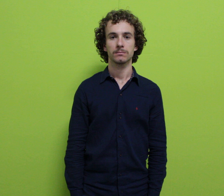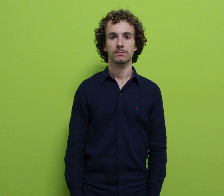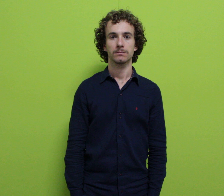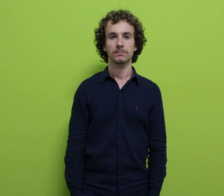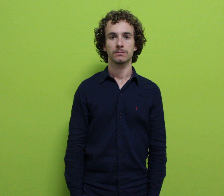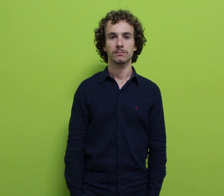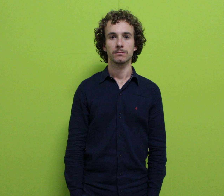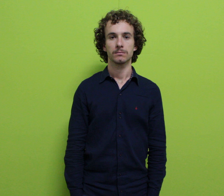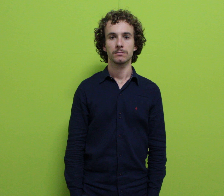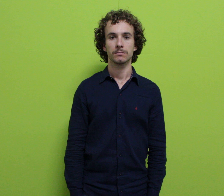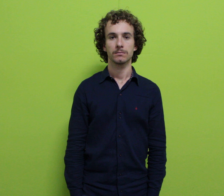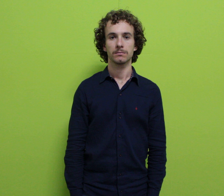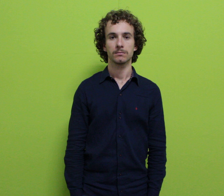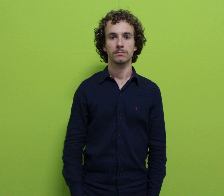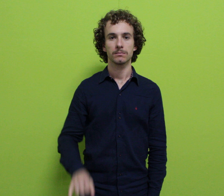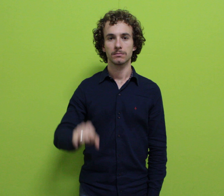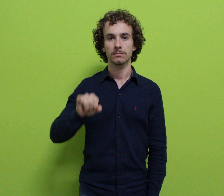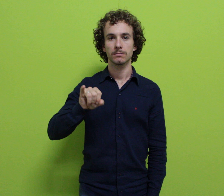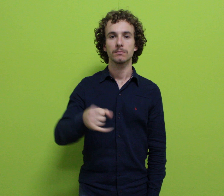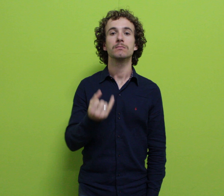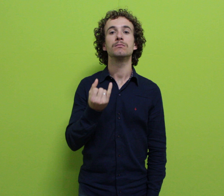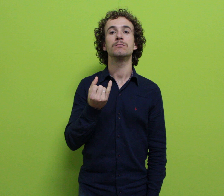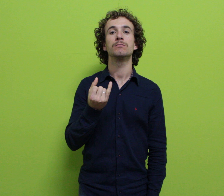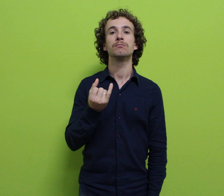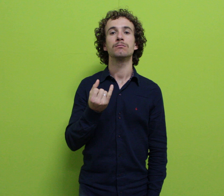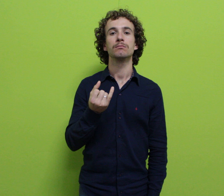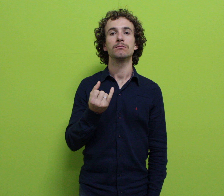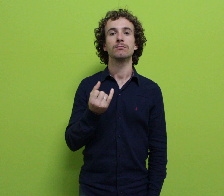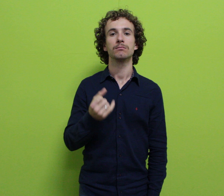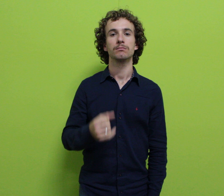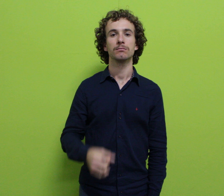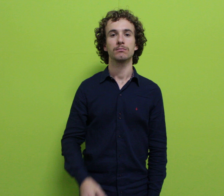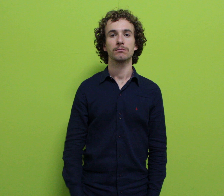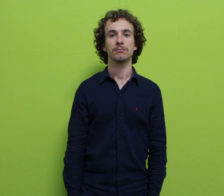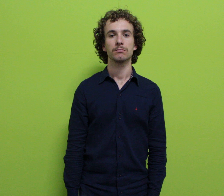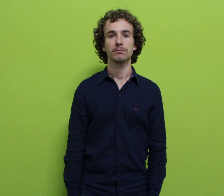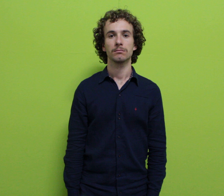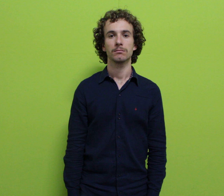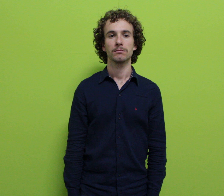aproveitar